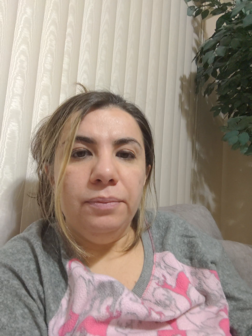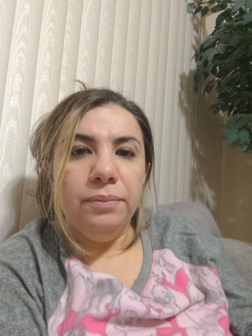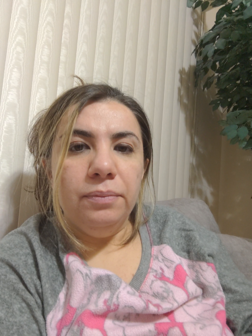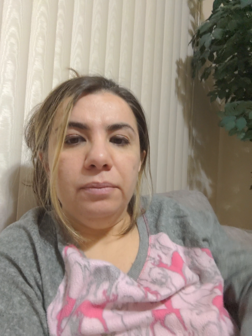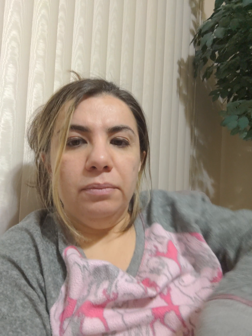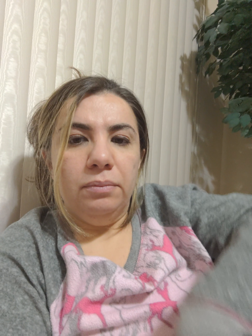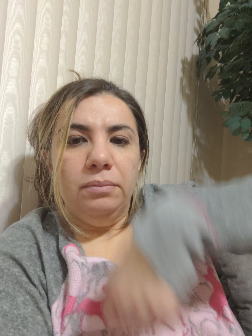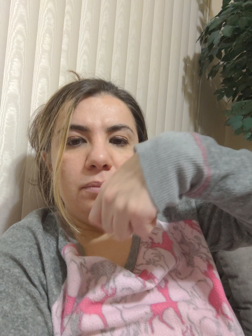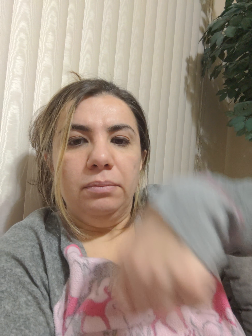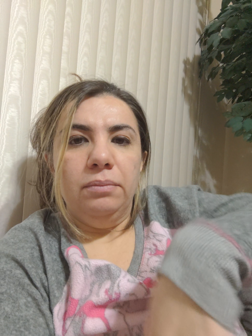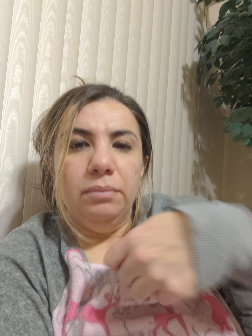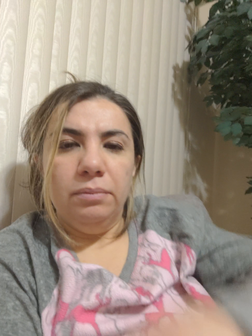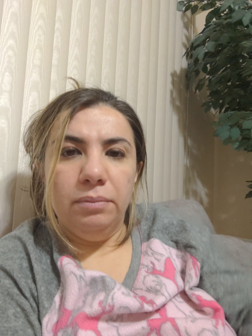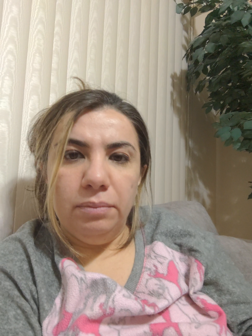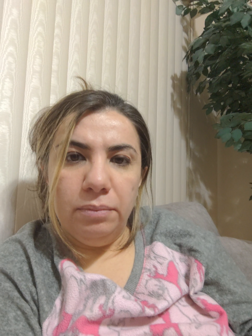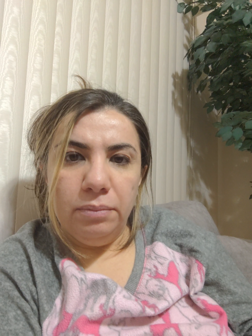zipper